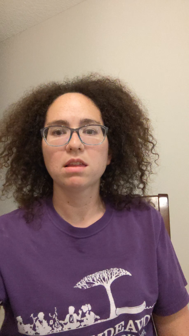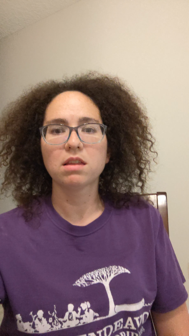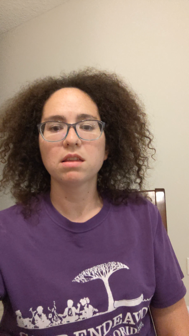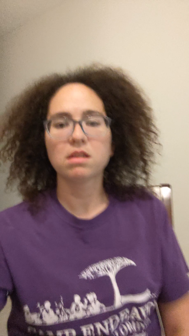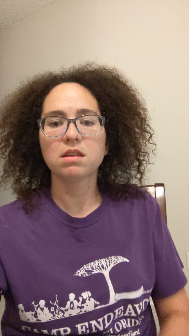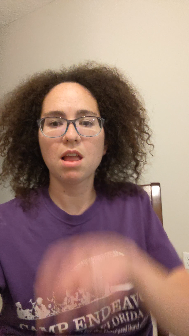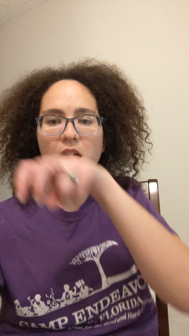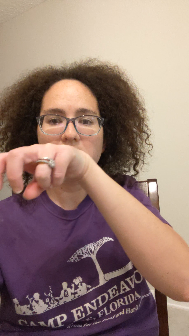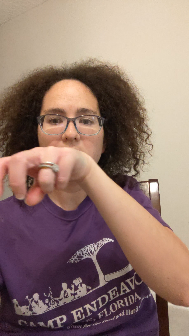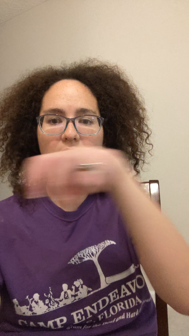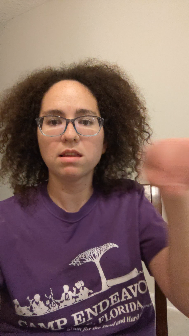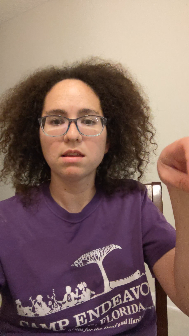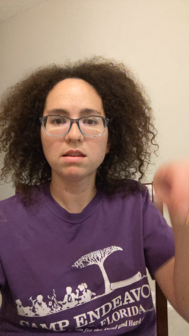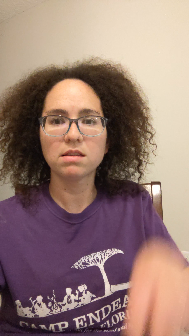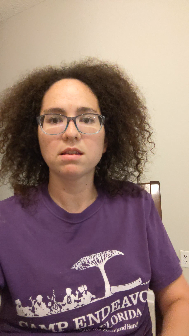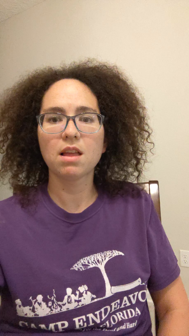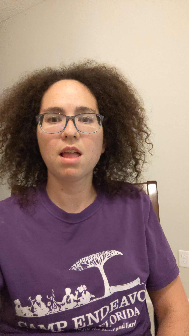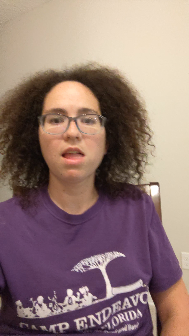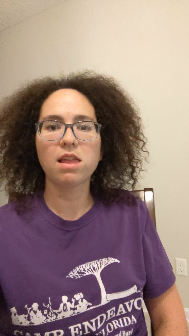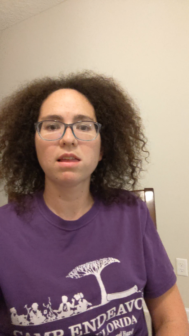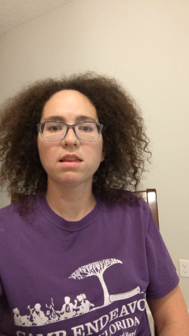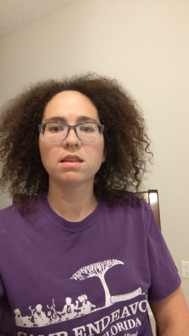bench